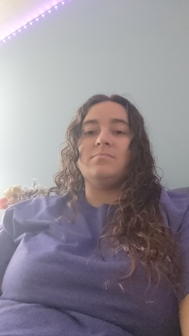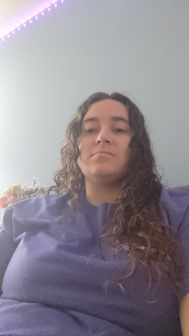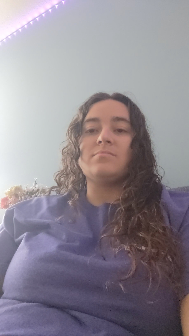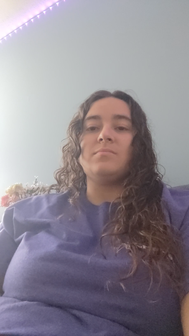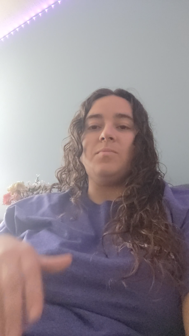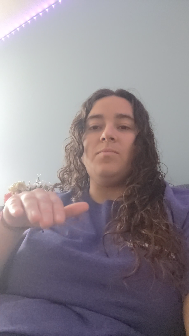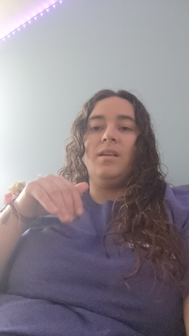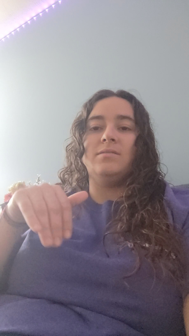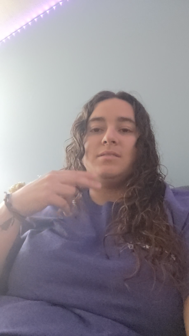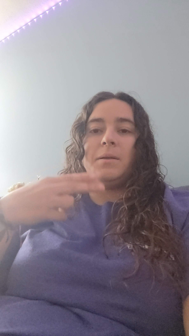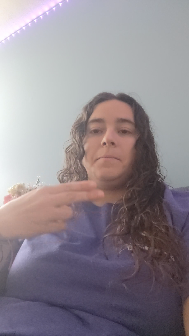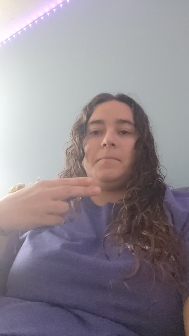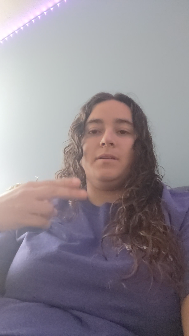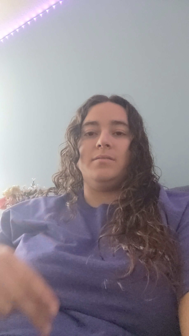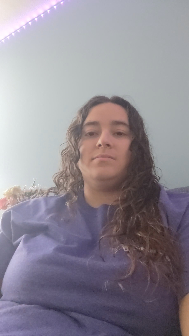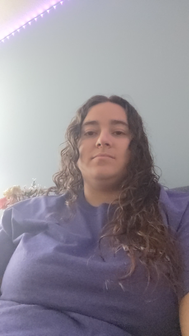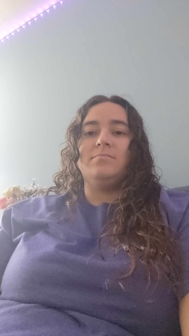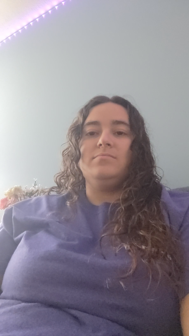pet's name